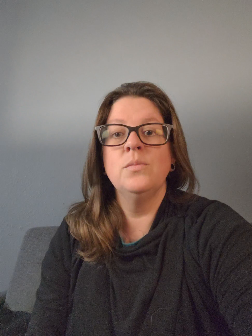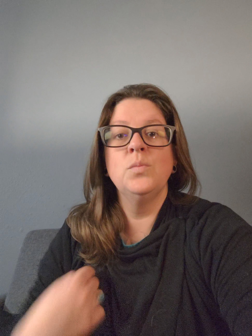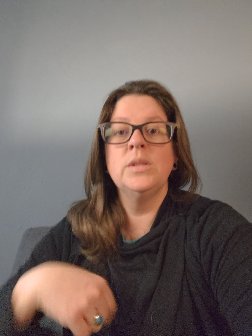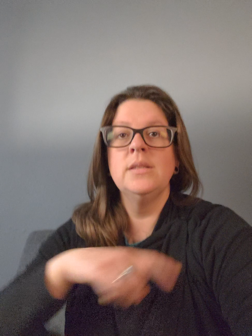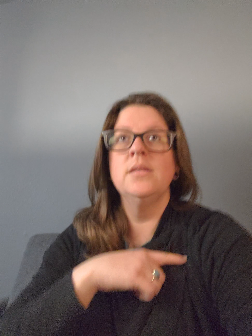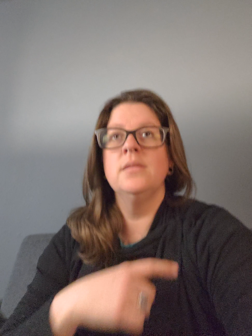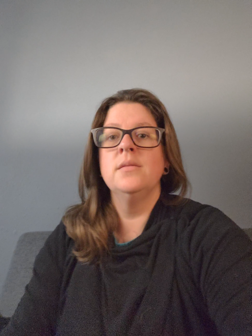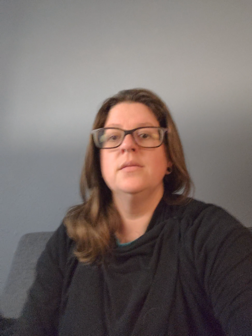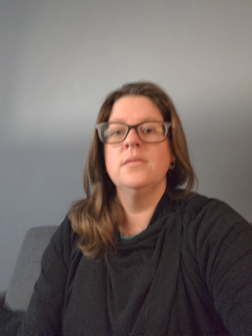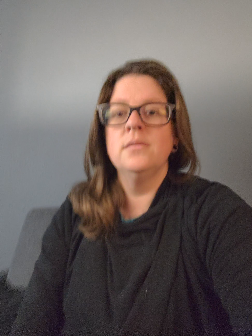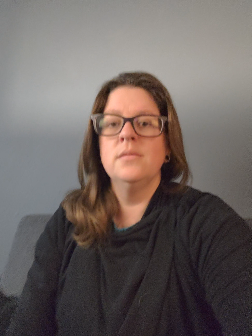we